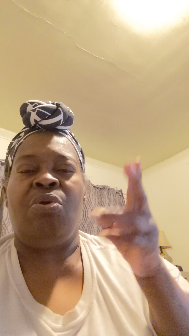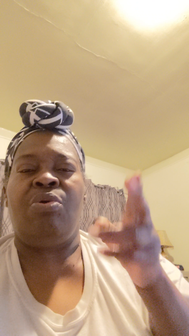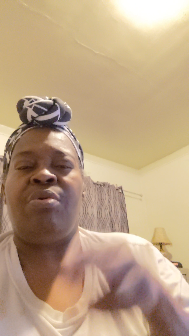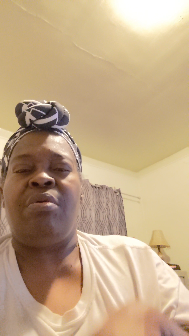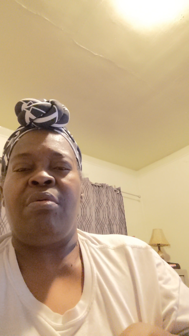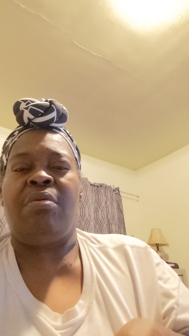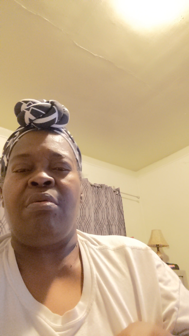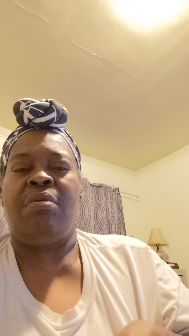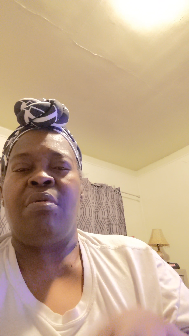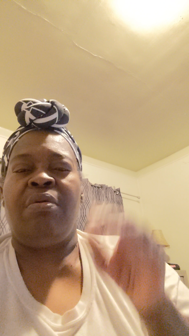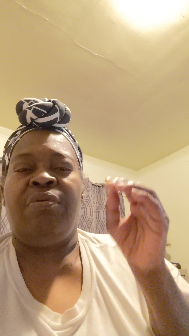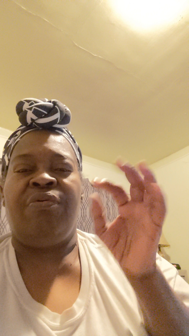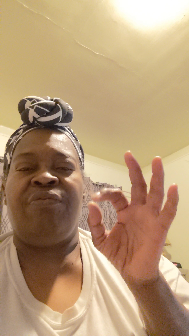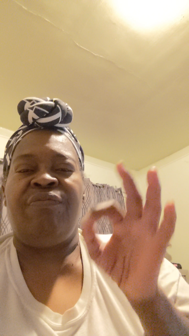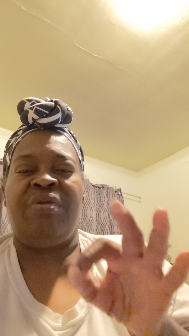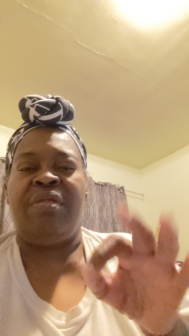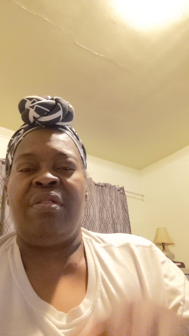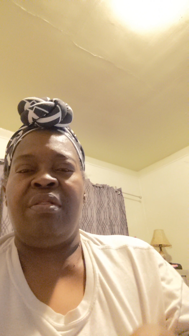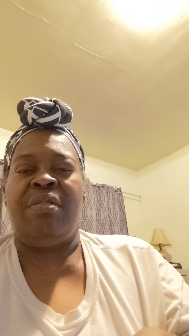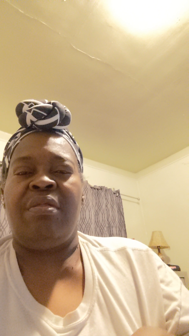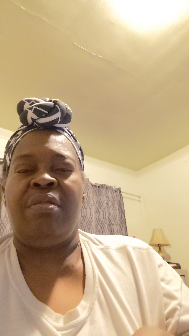fit